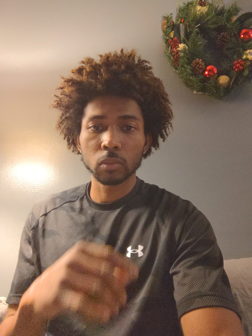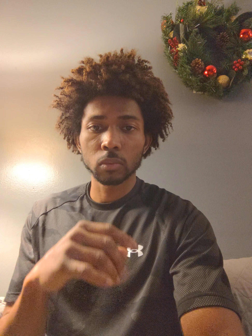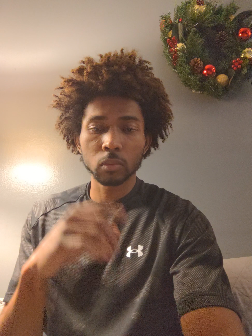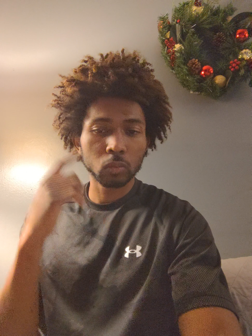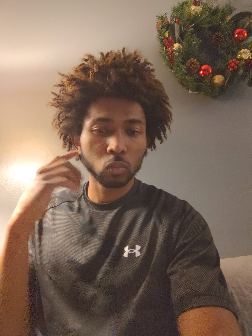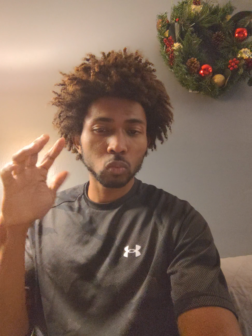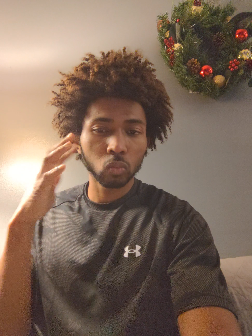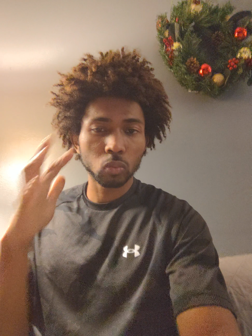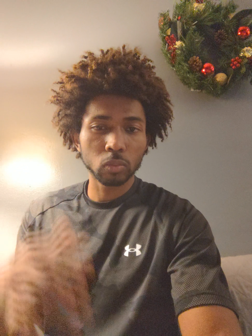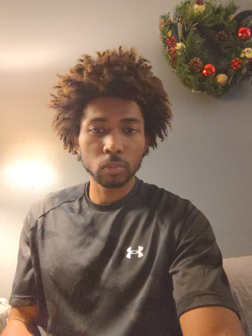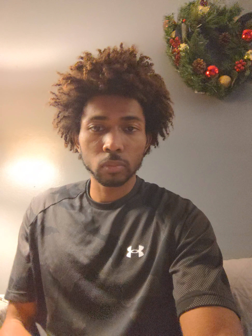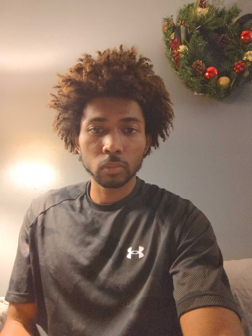loud